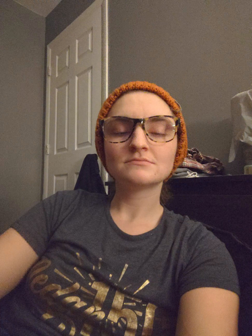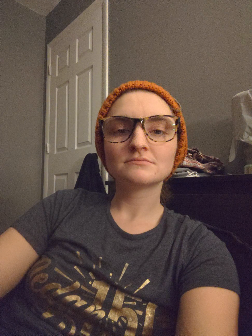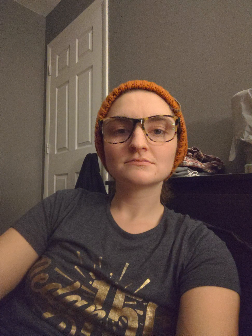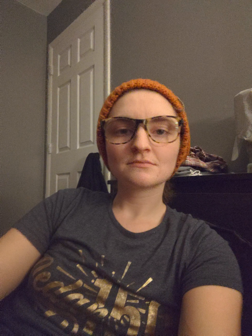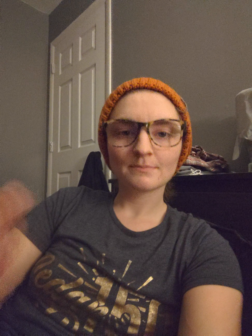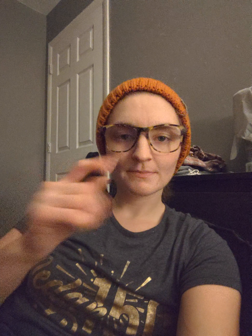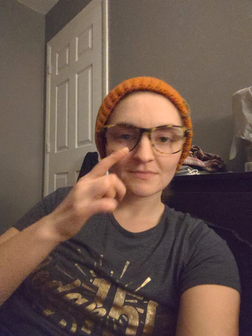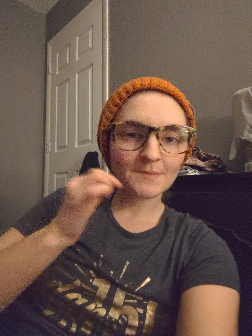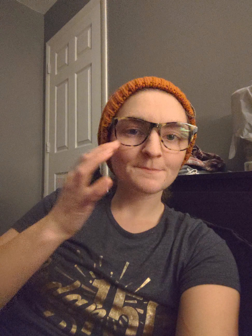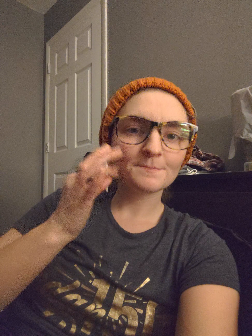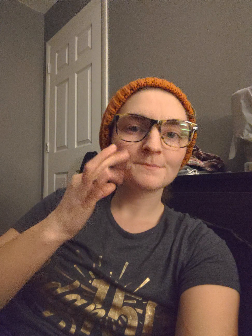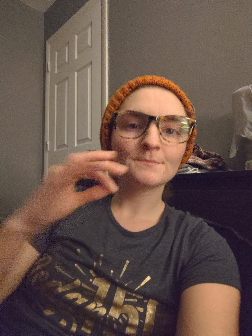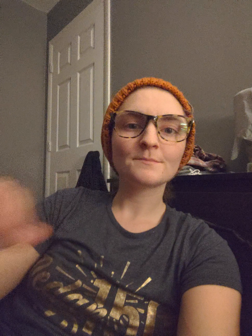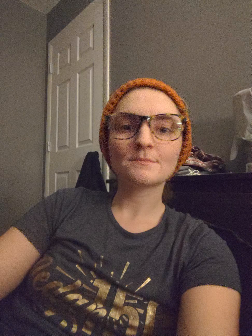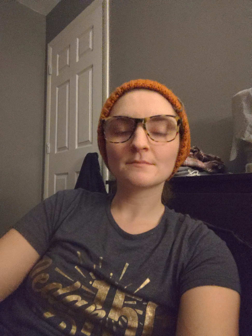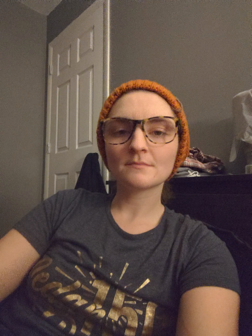cat